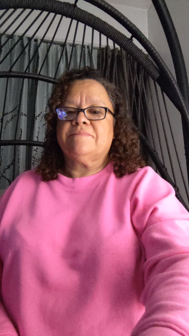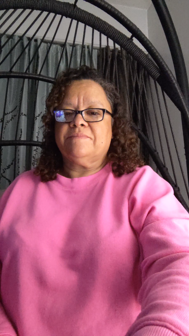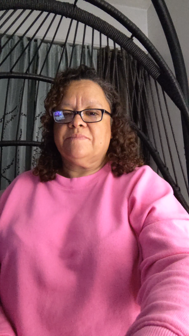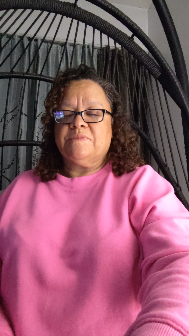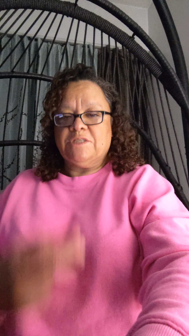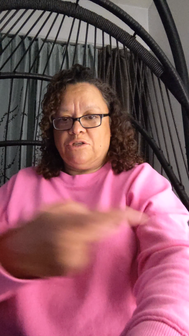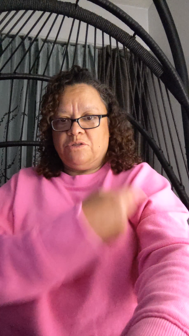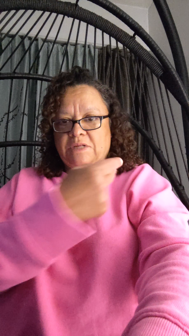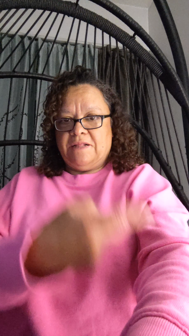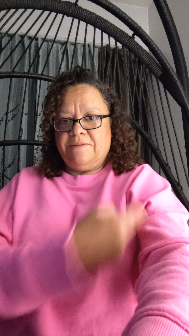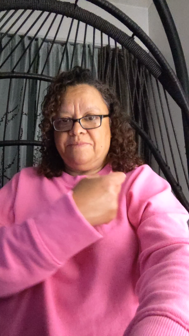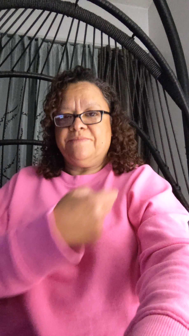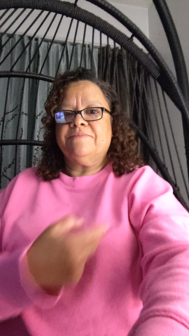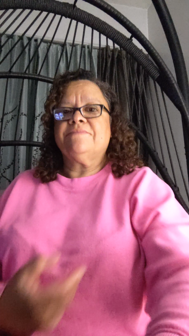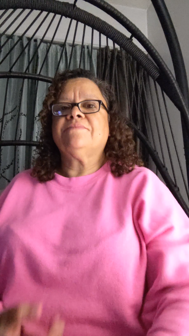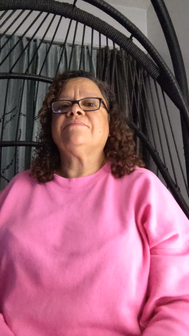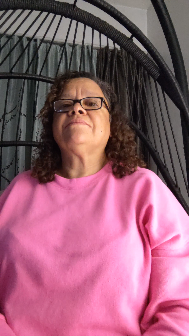sheep